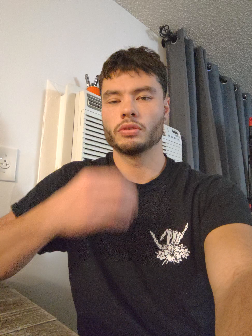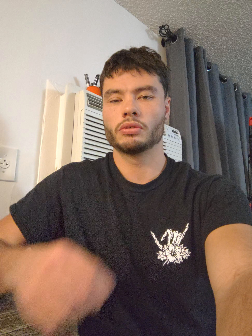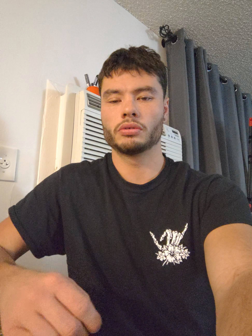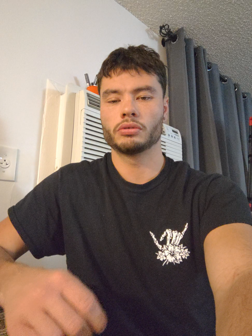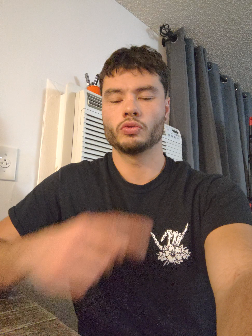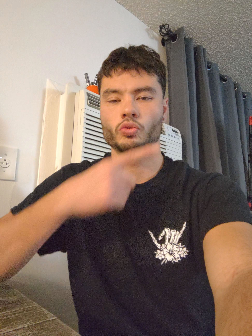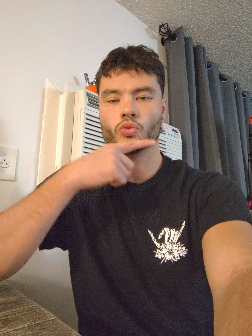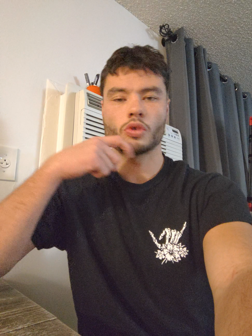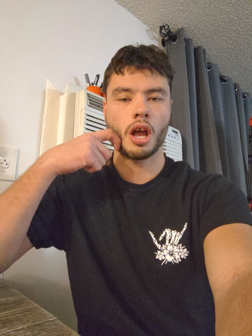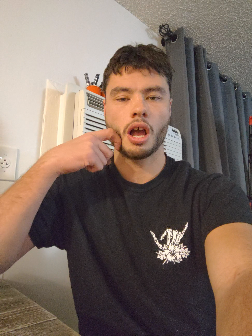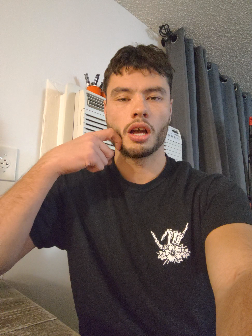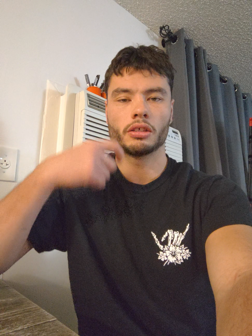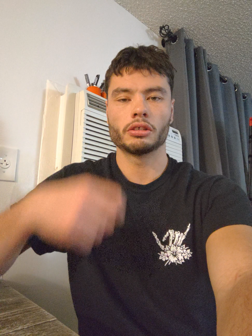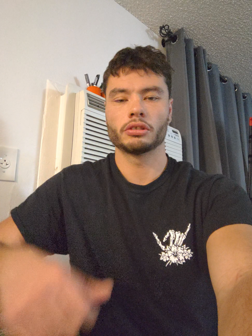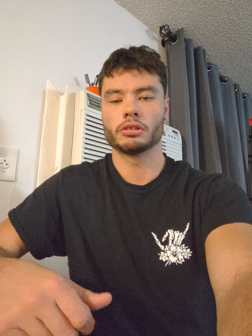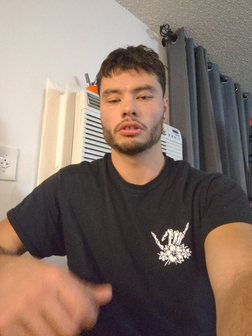dry